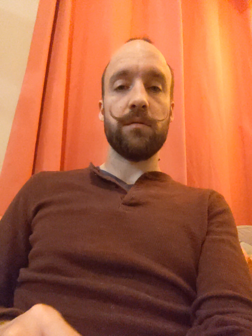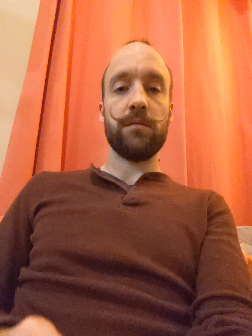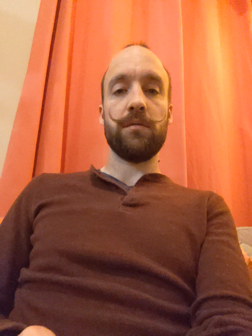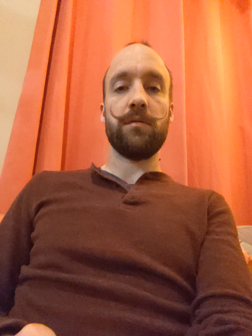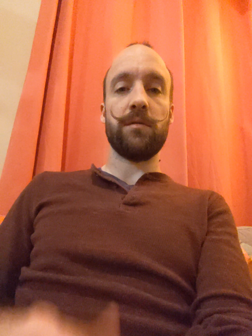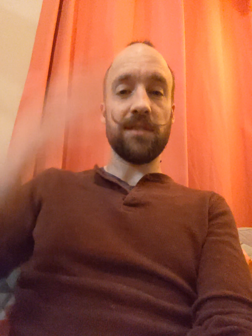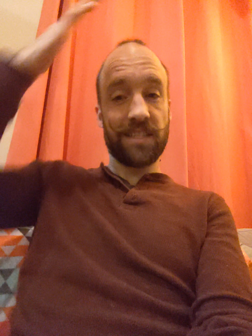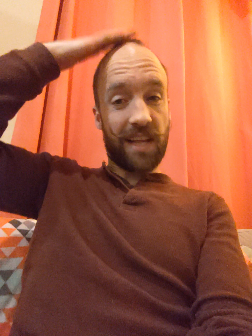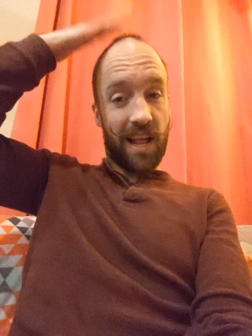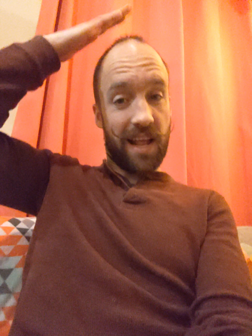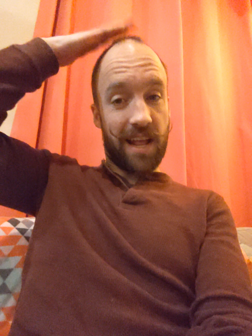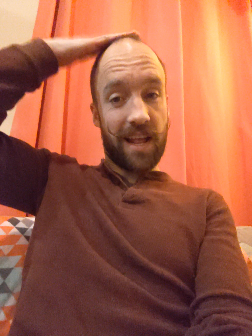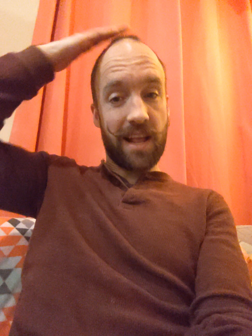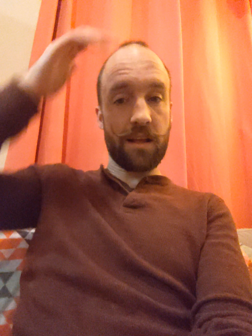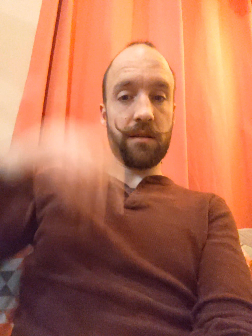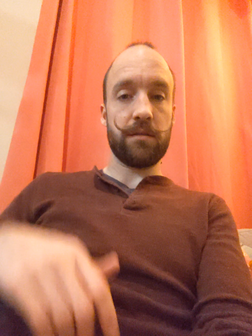hat